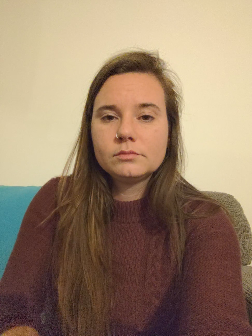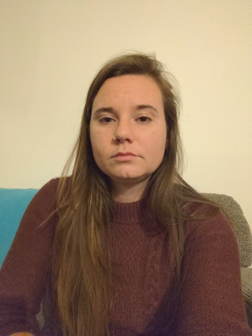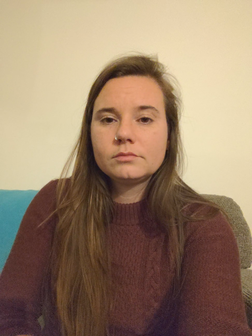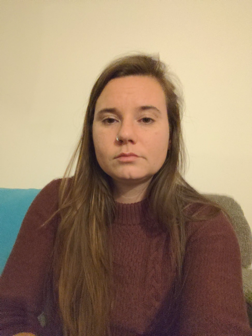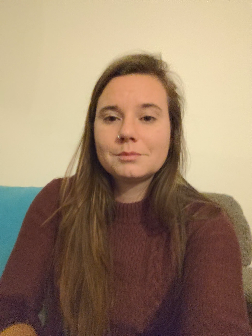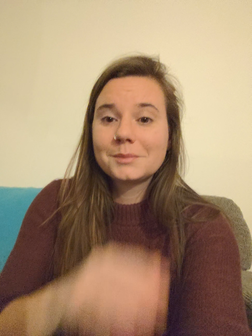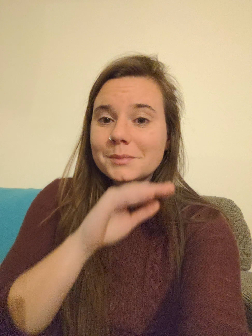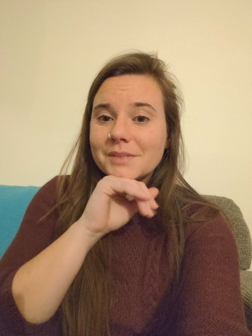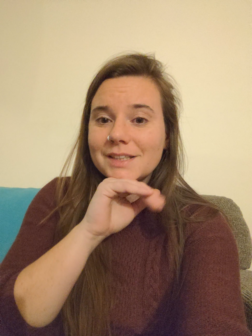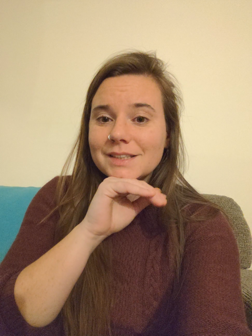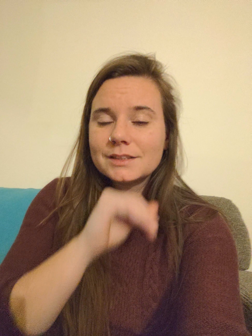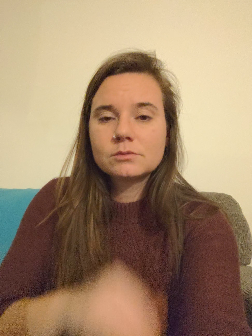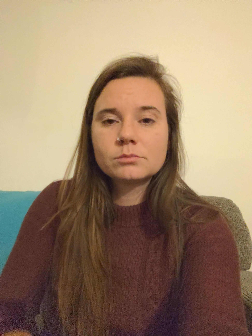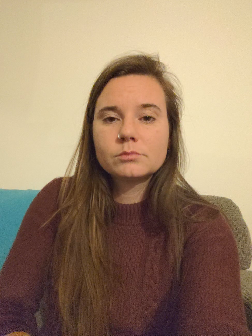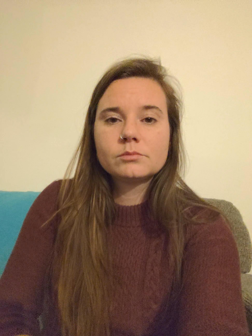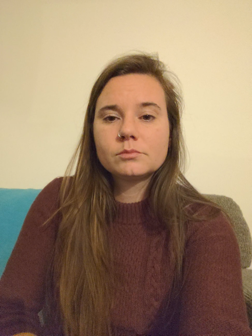pig